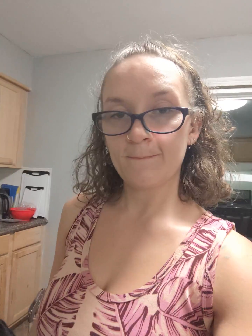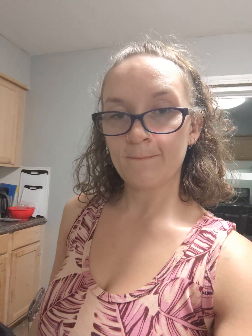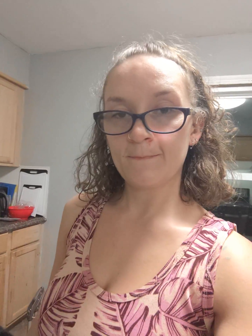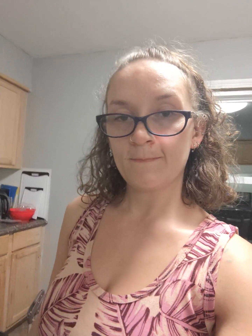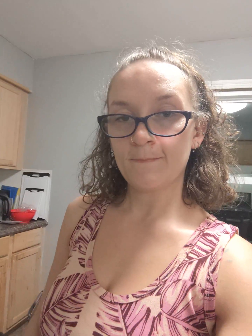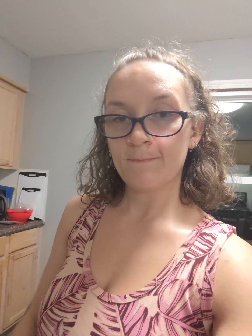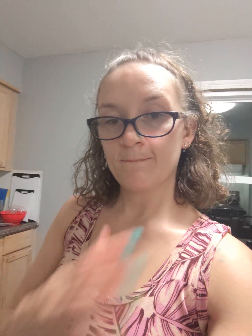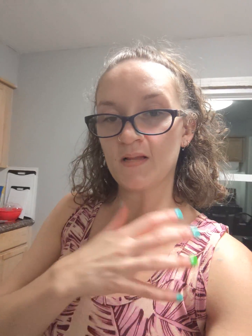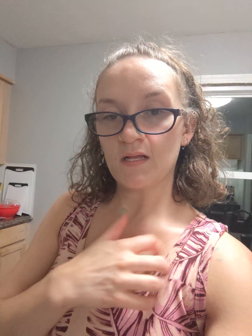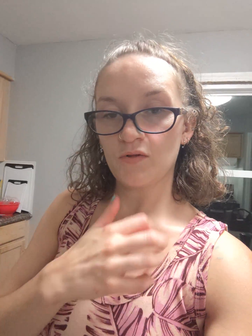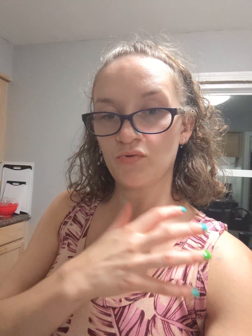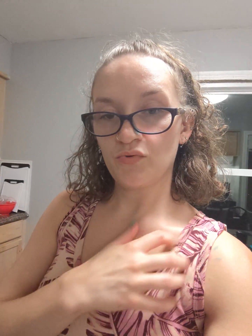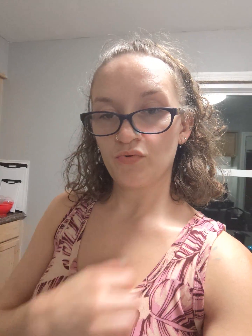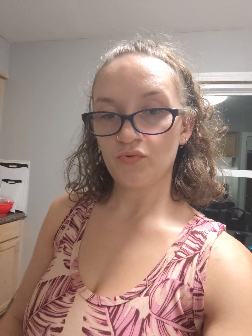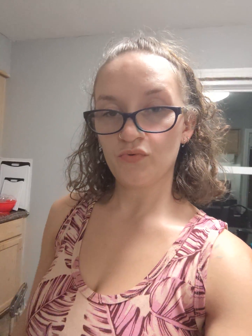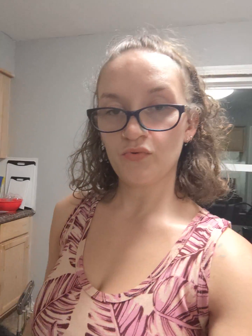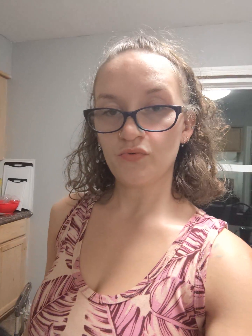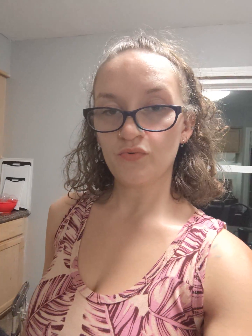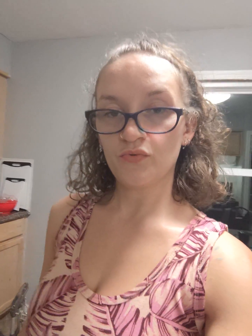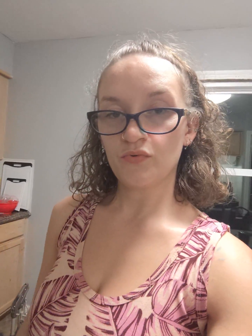bear